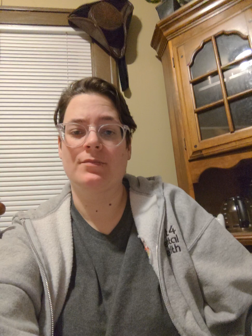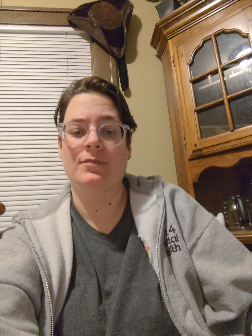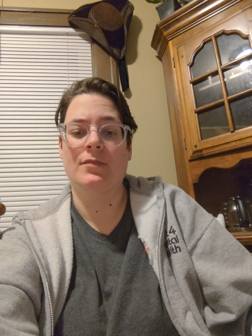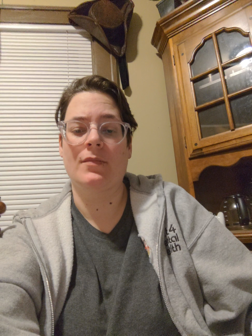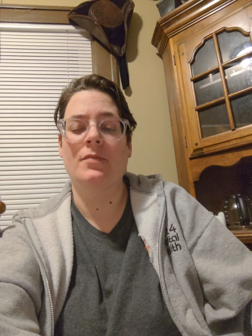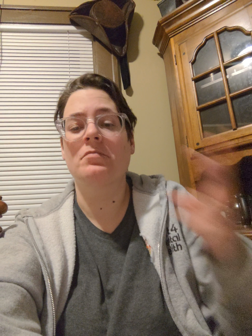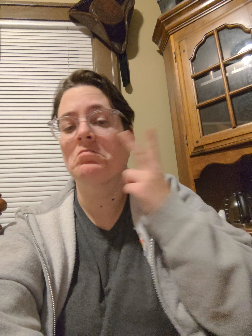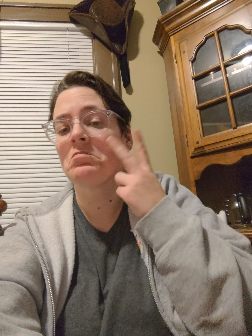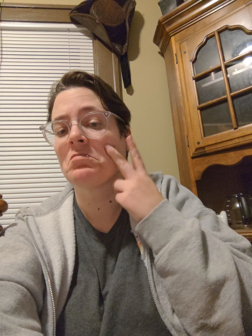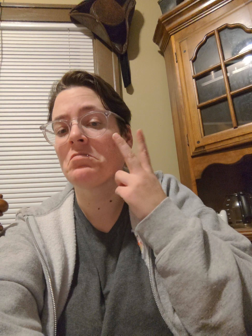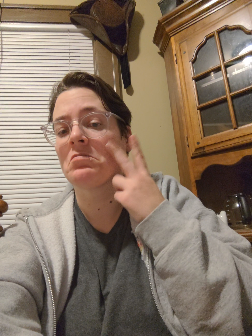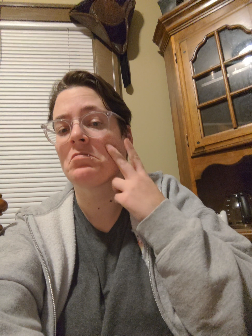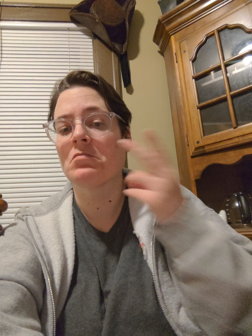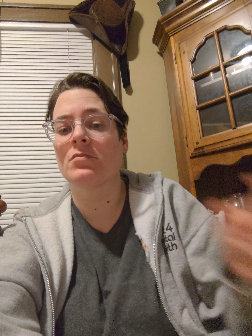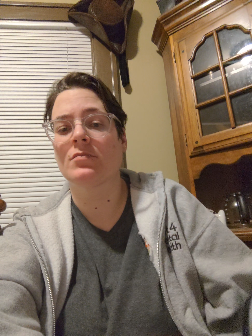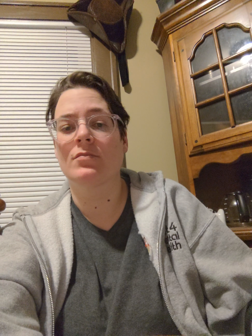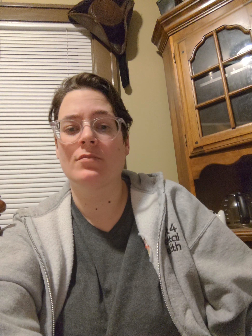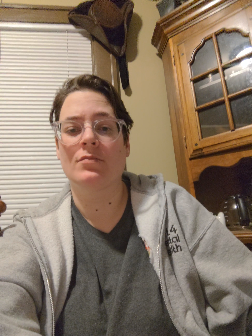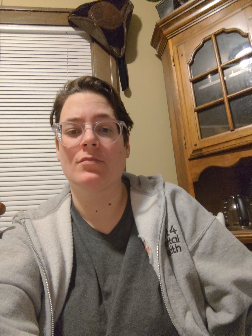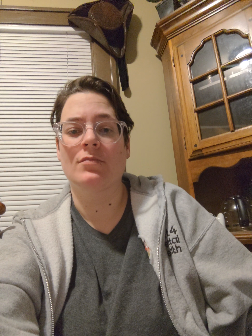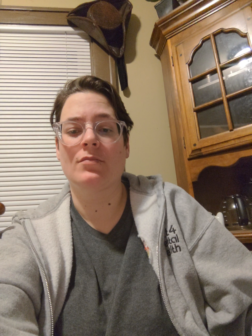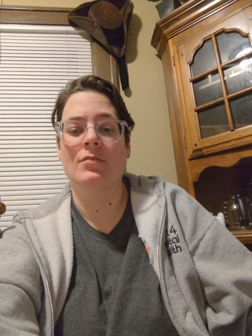see